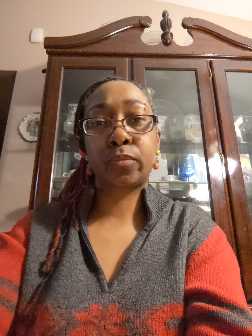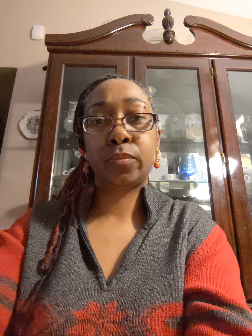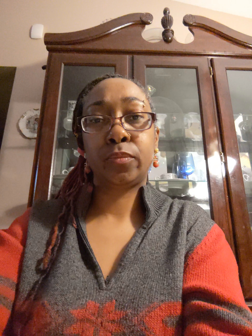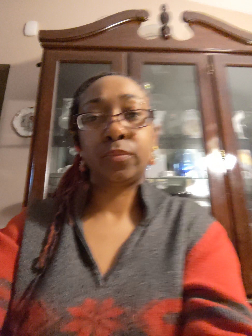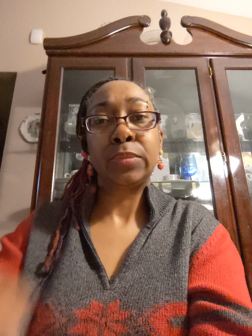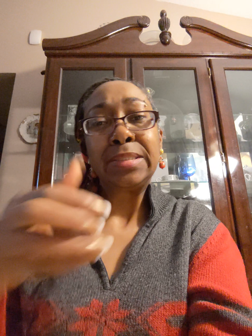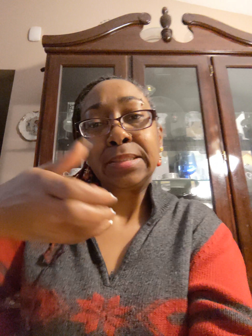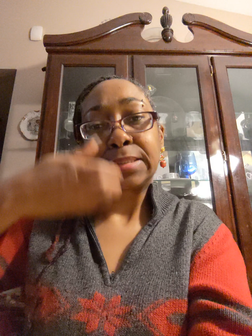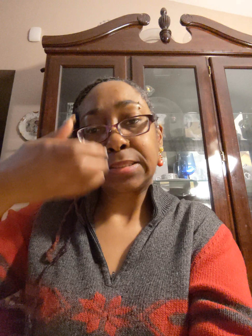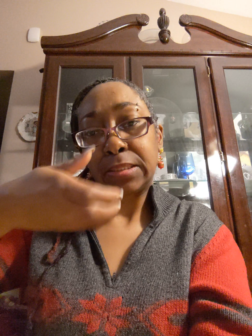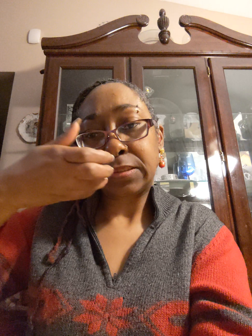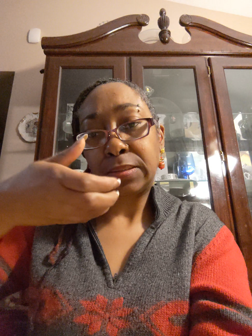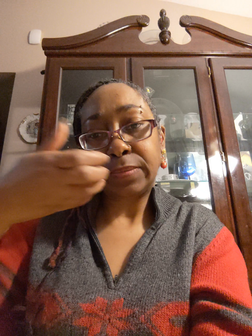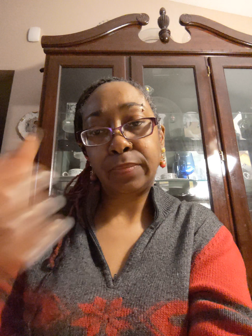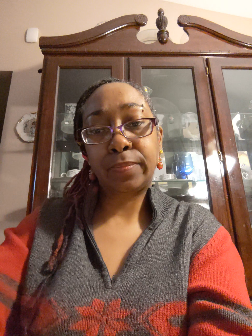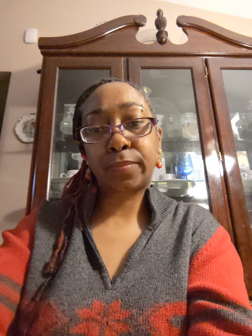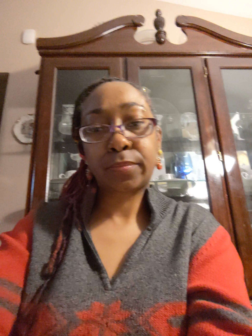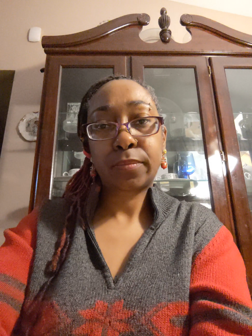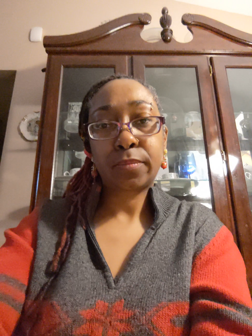cereal